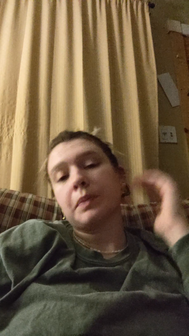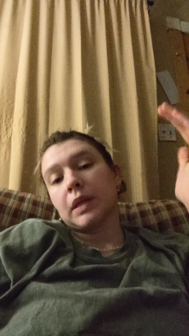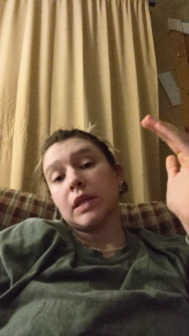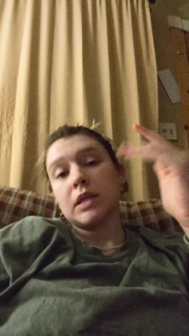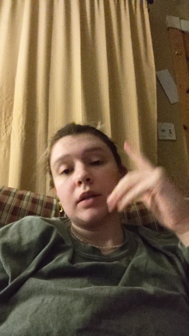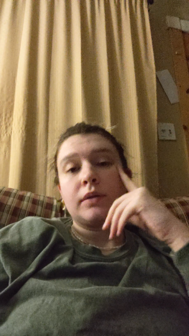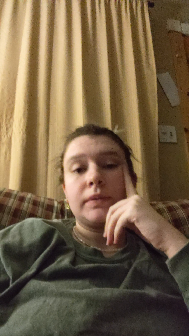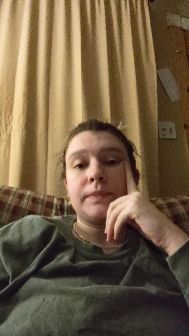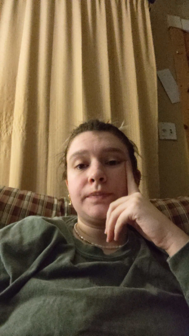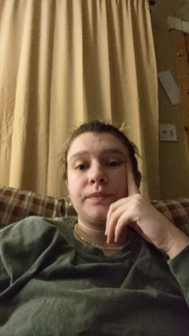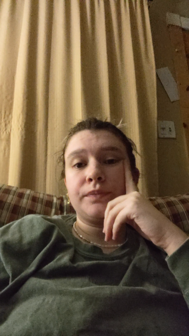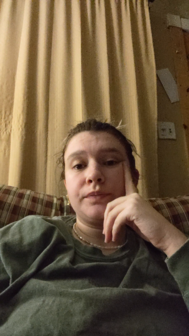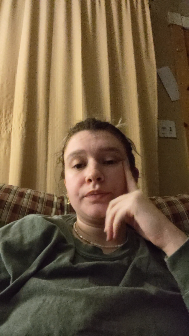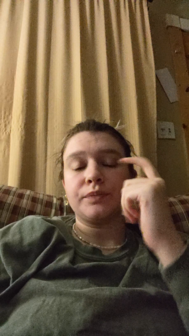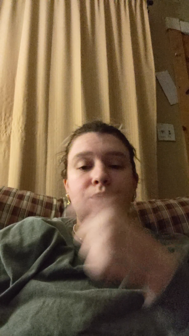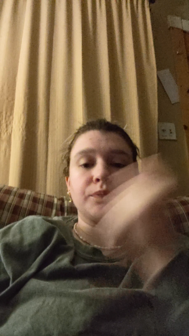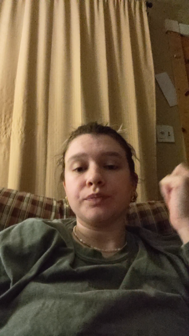pull